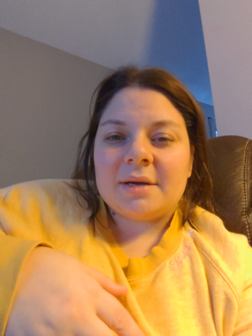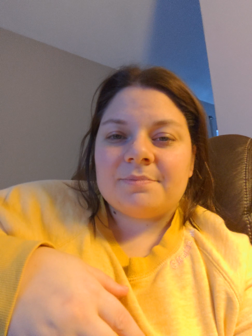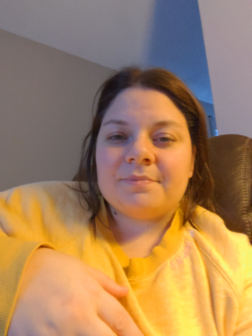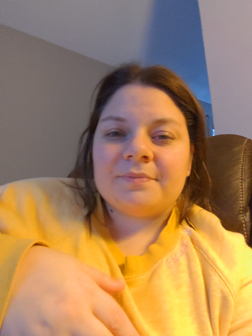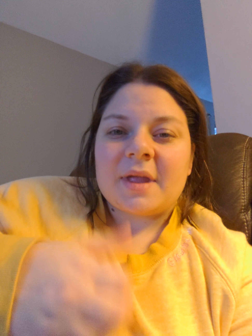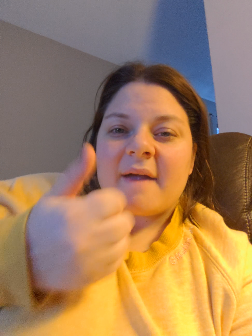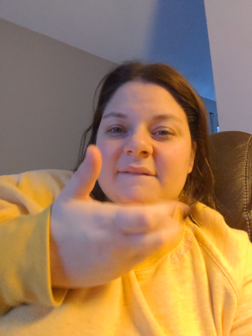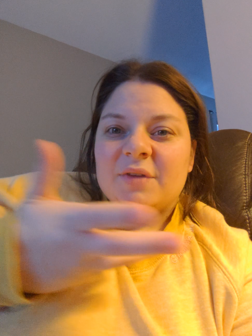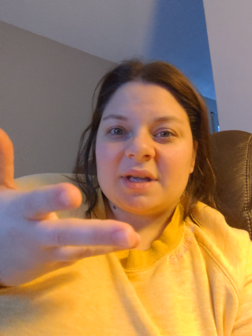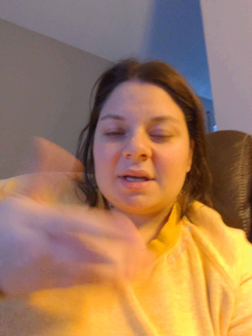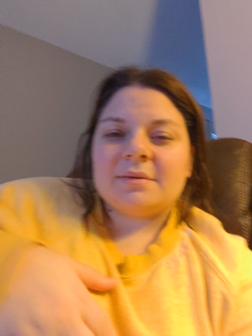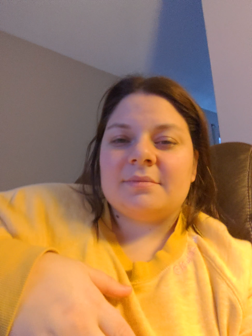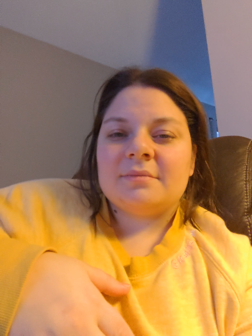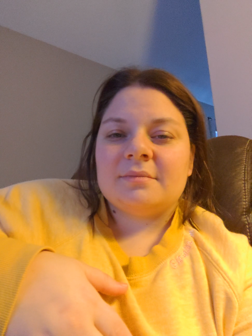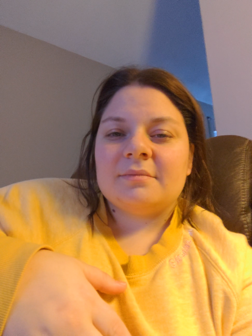every